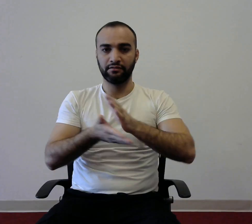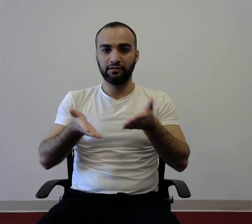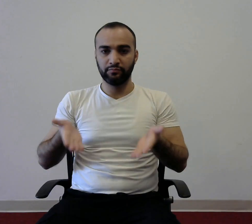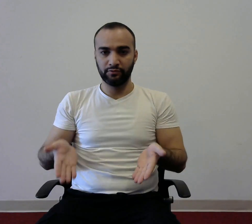bura